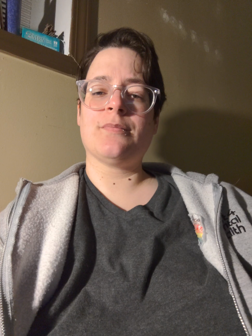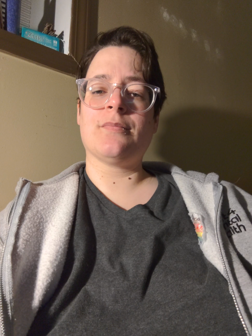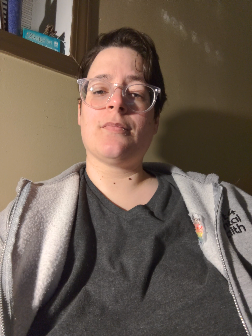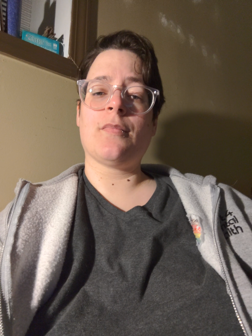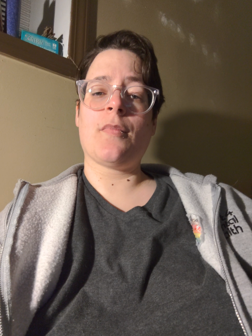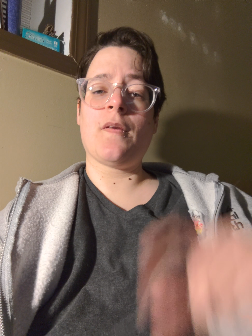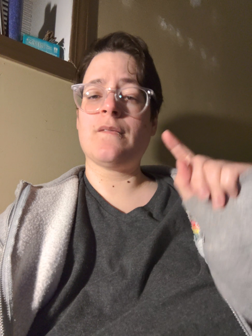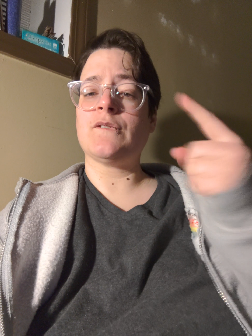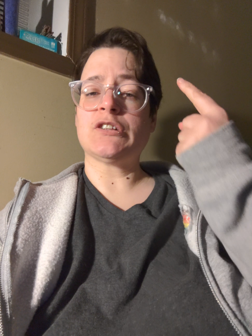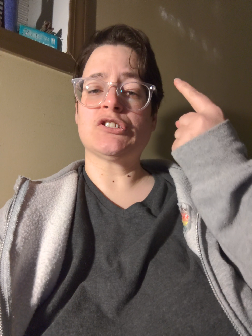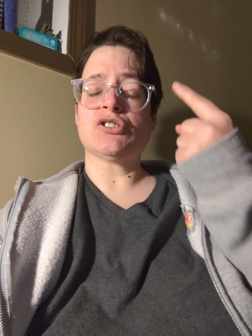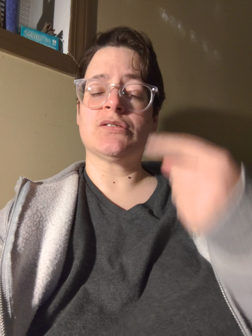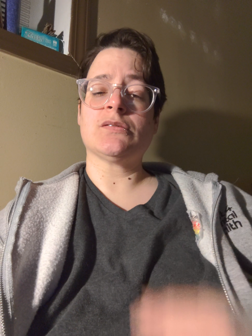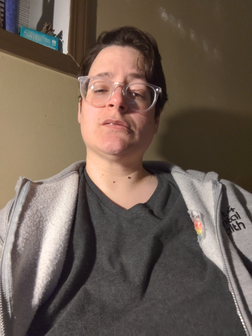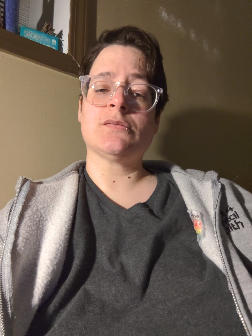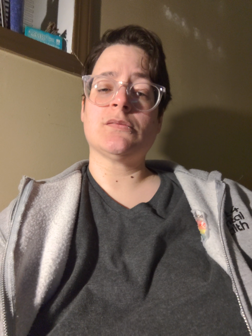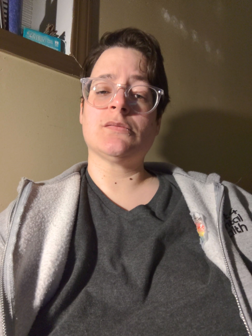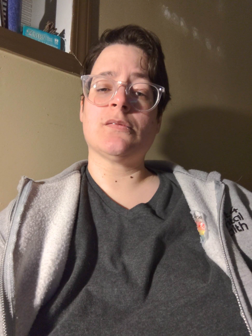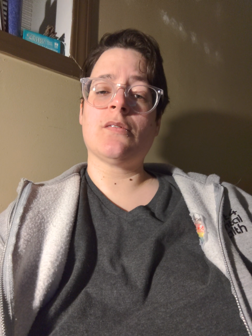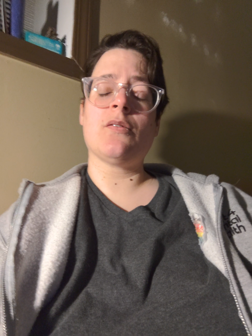first